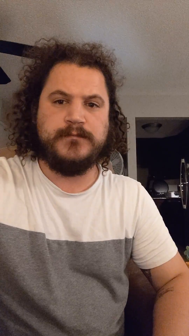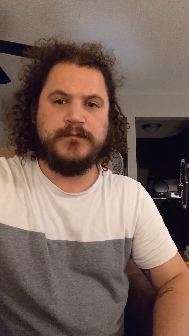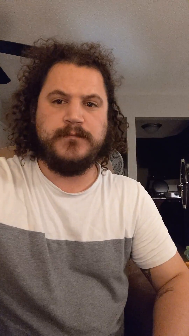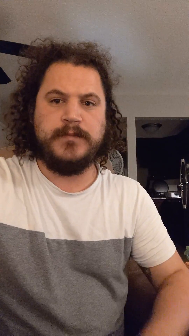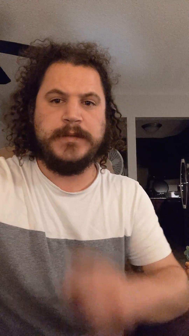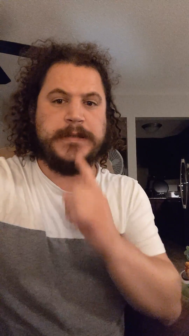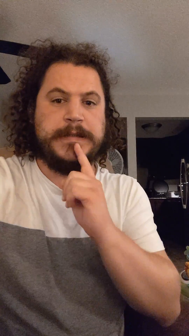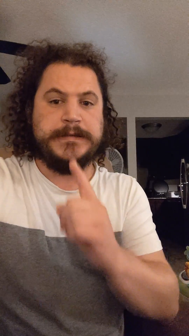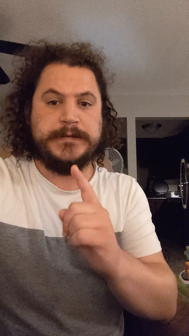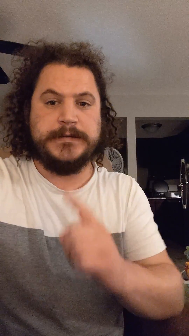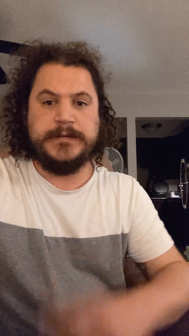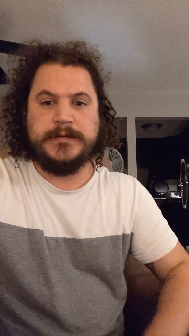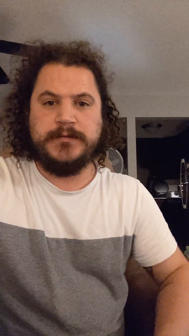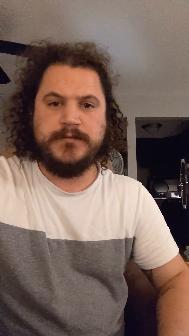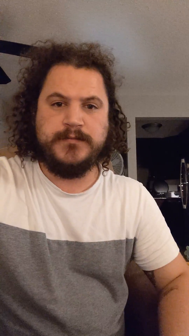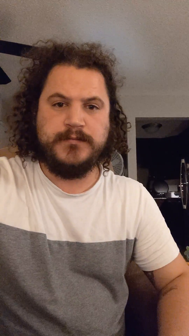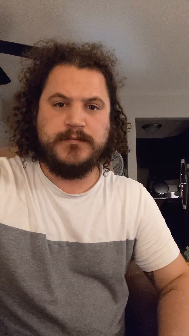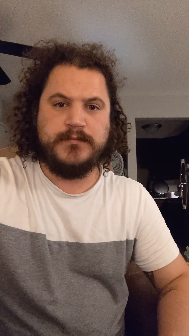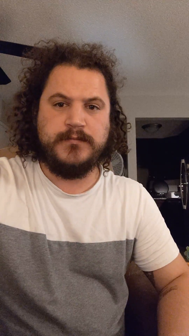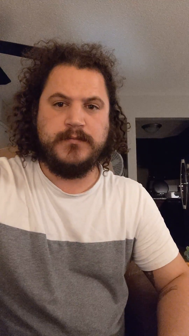is